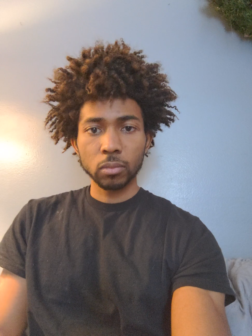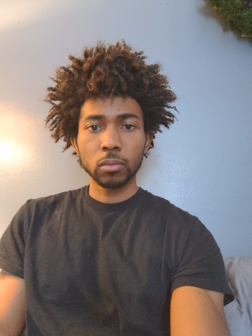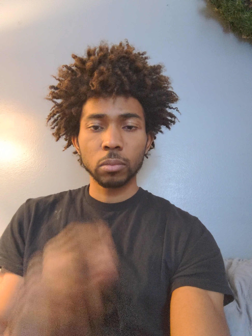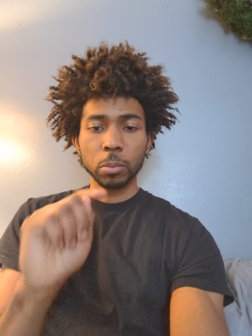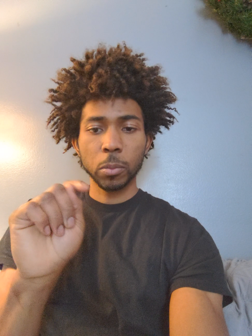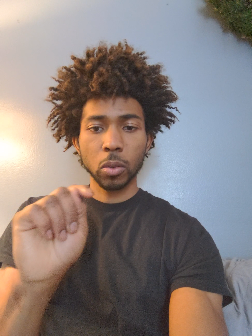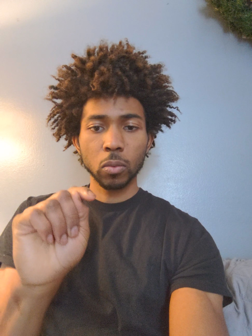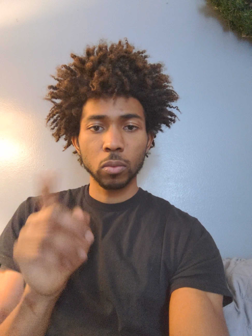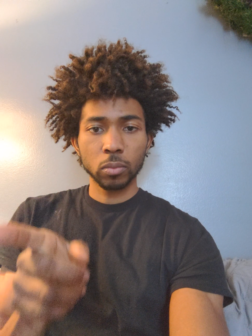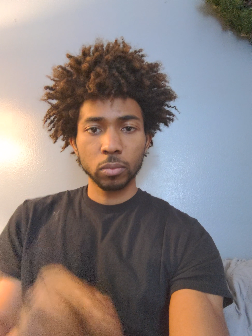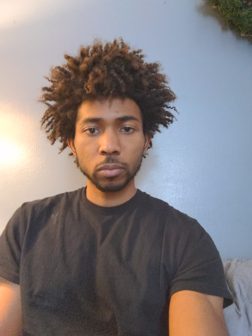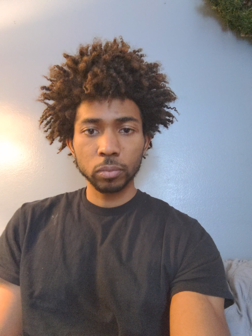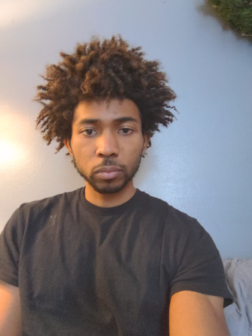potty